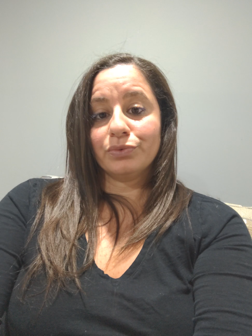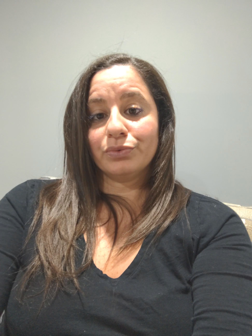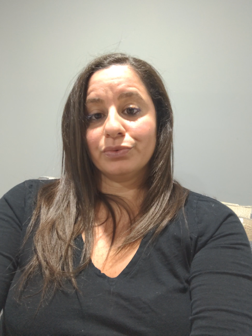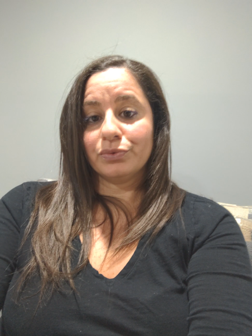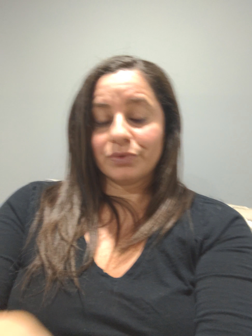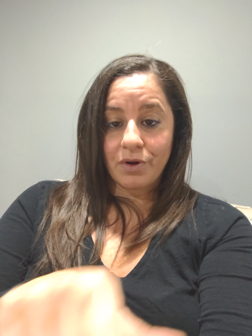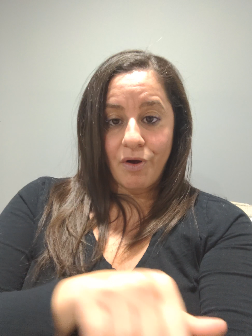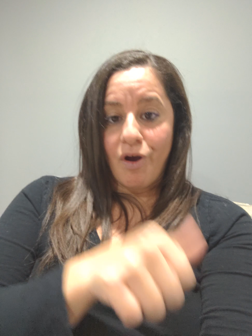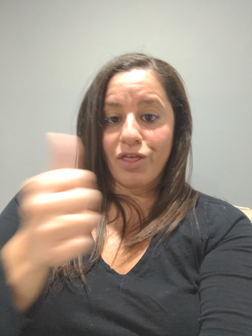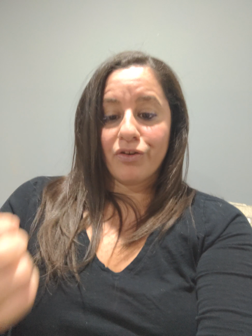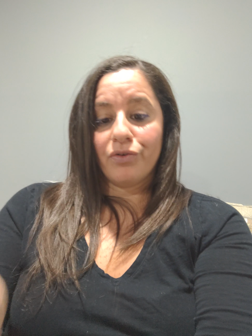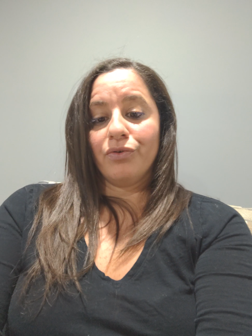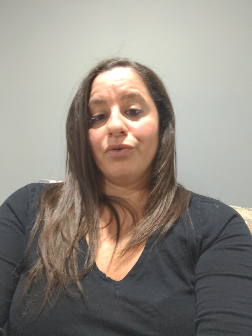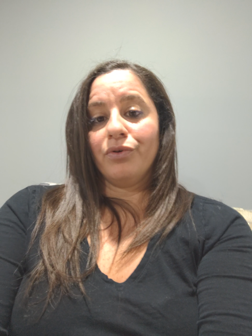another